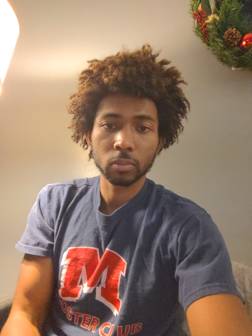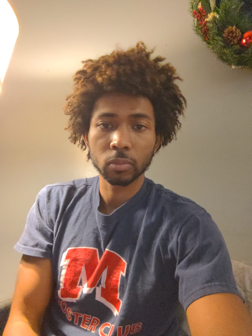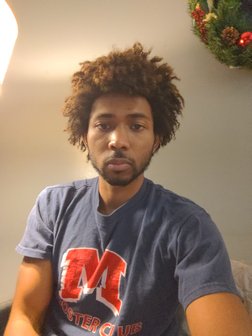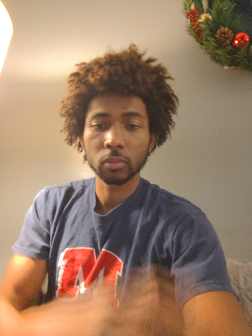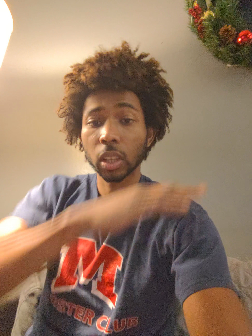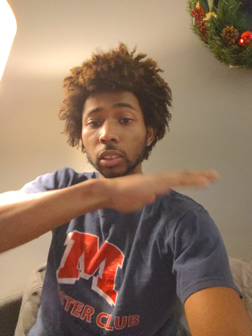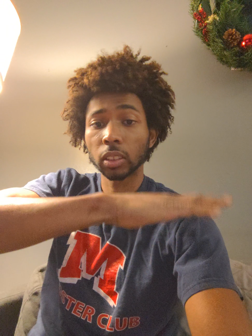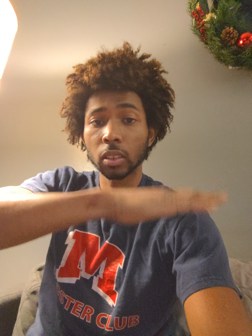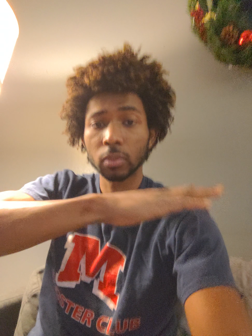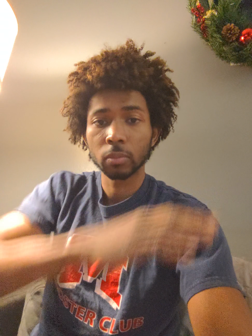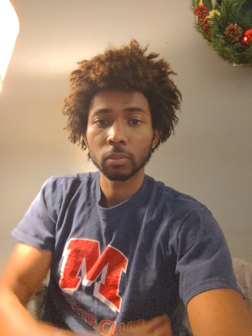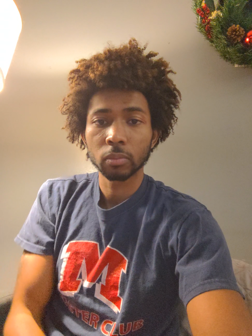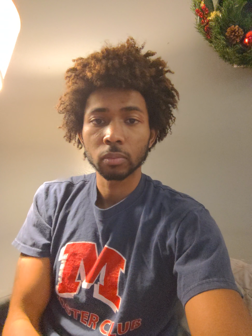table